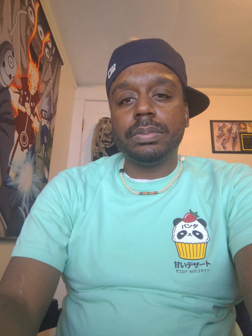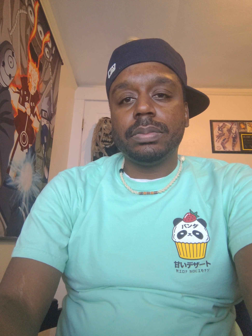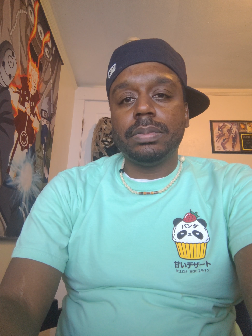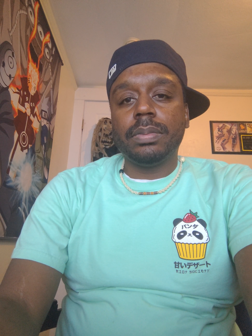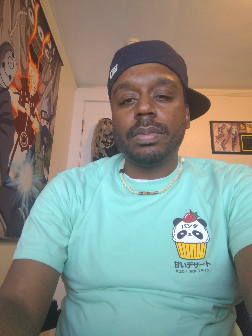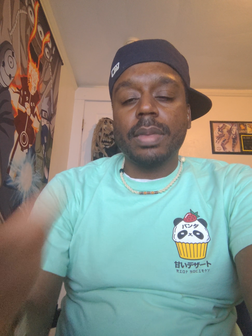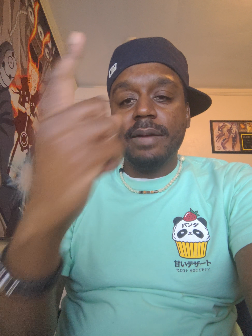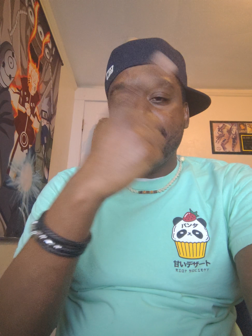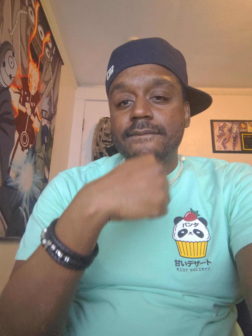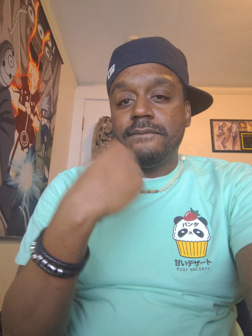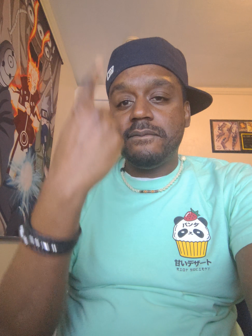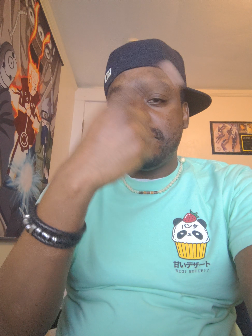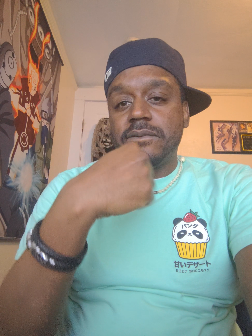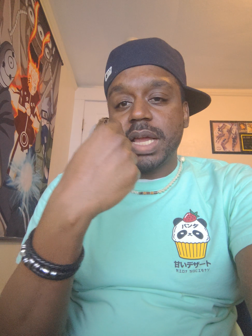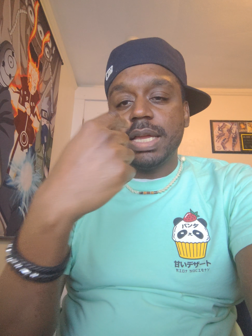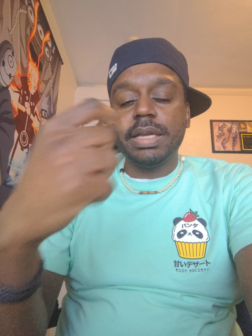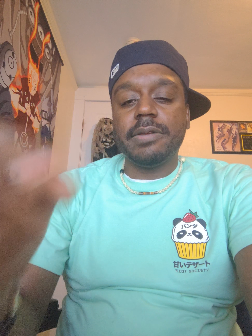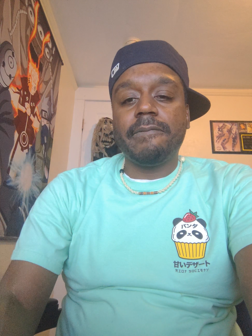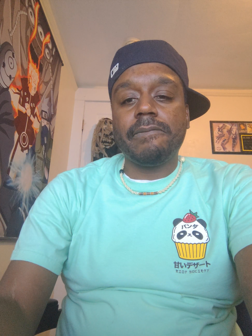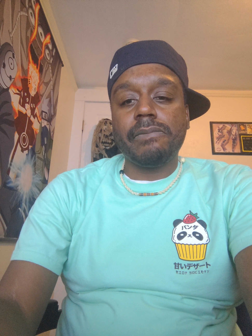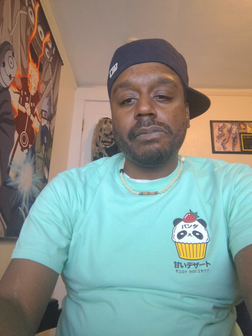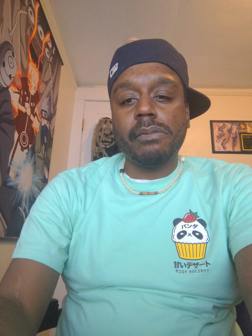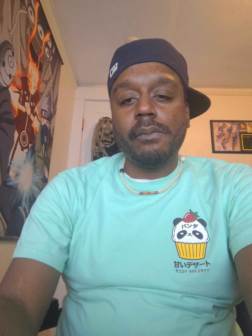face